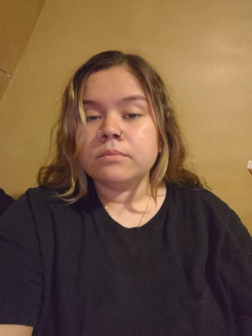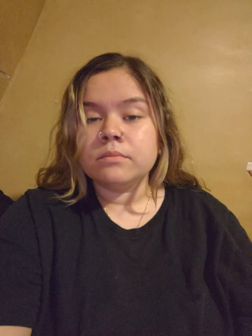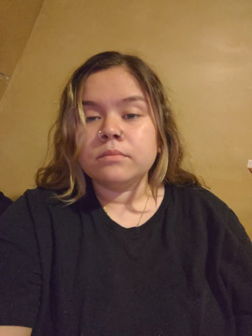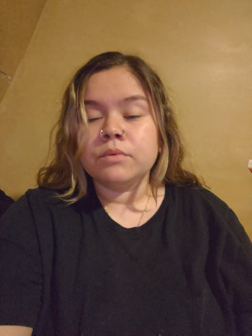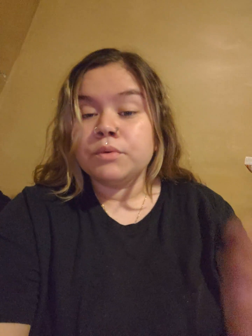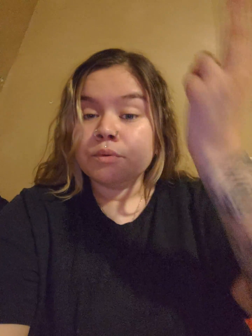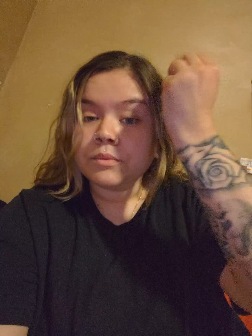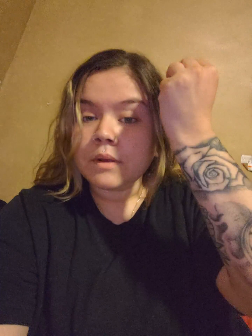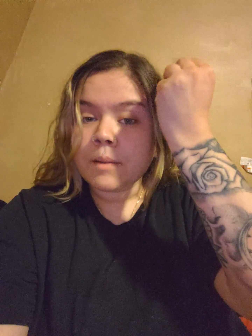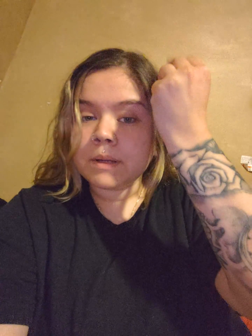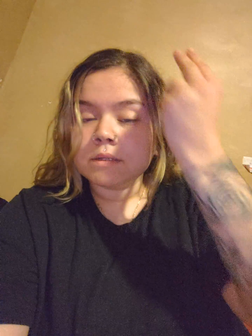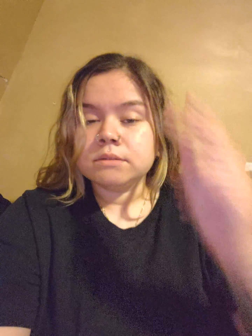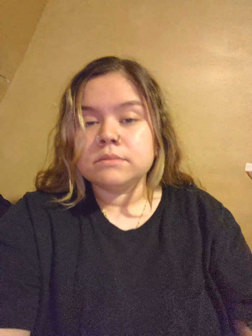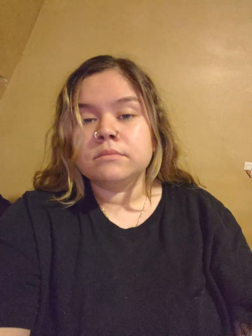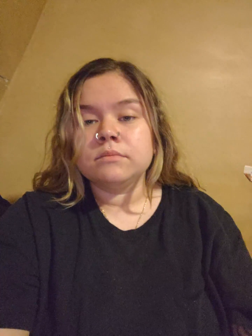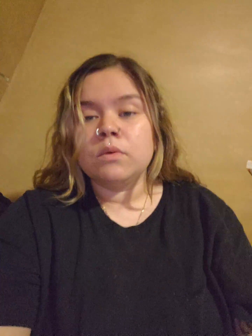rabbit